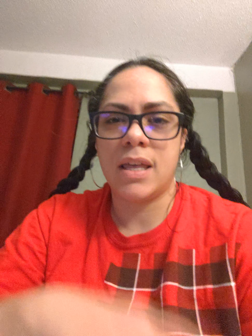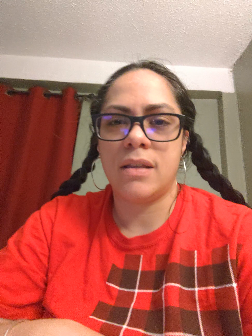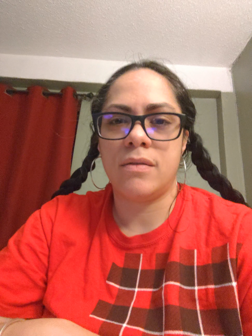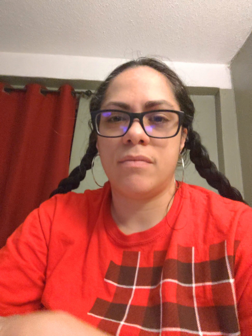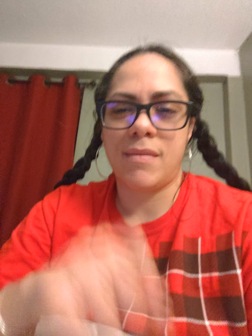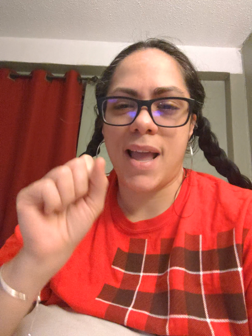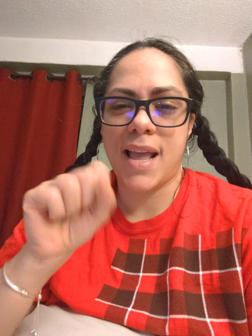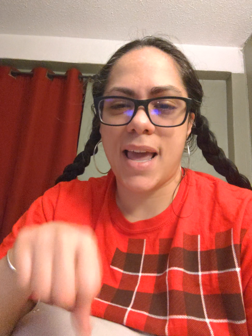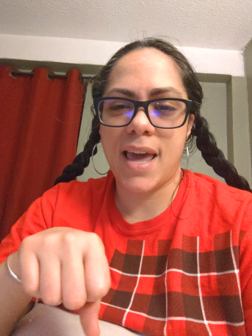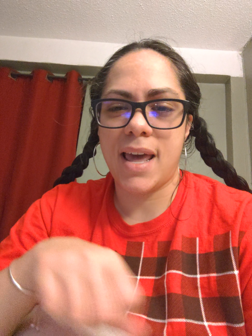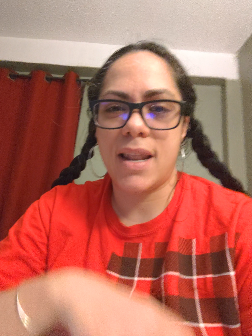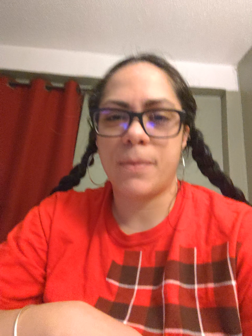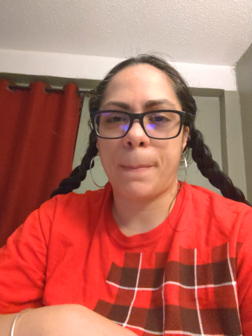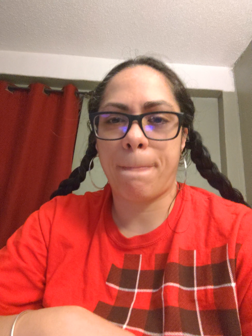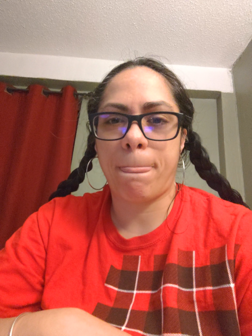can